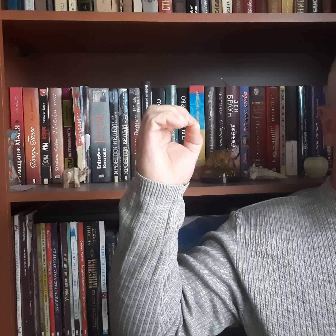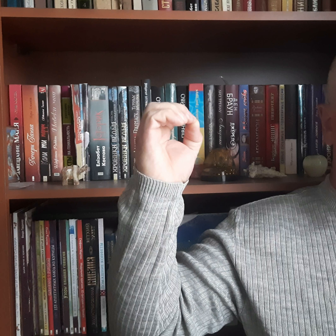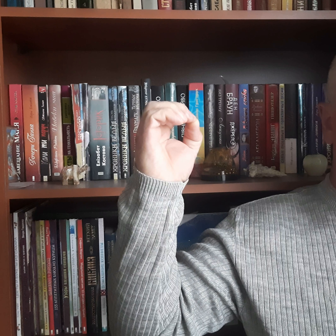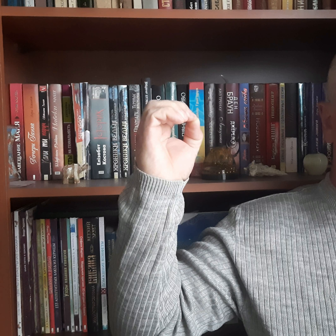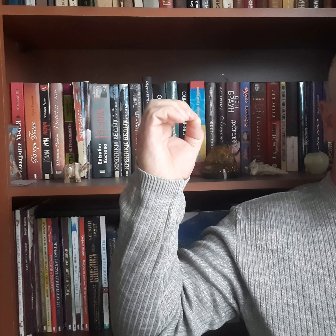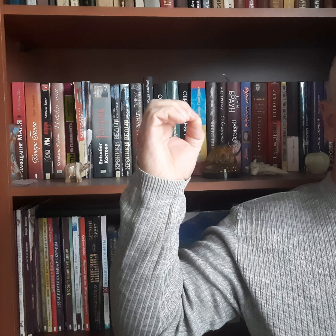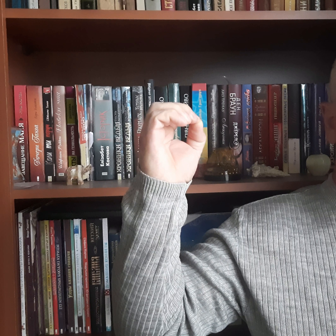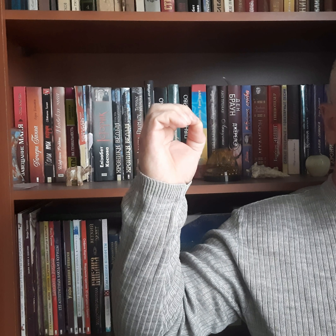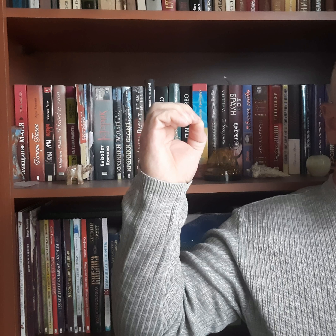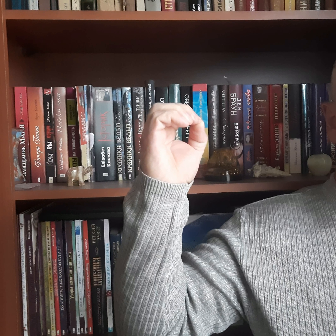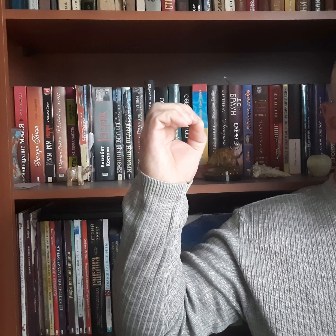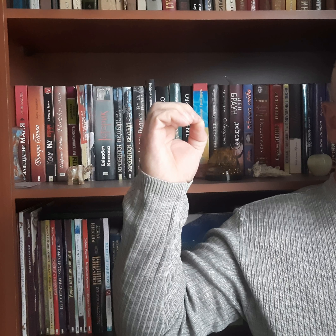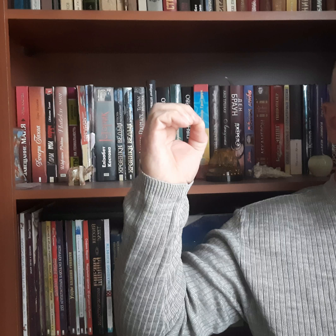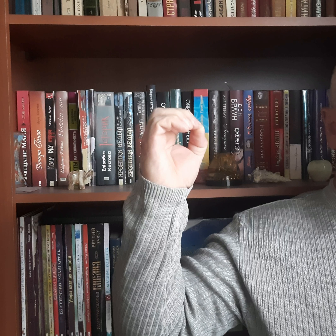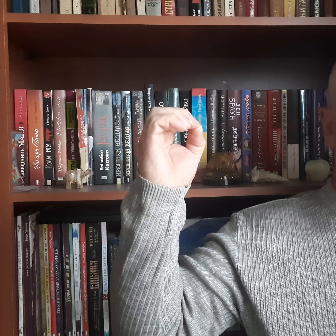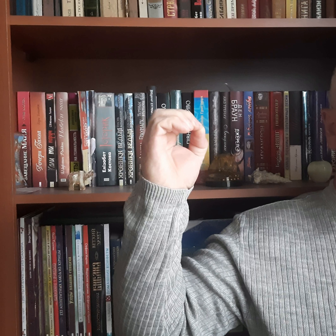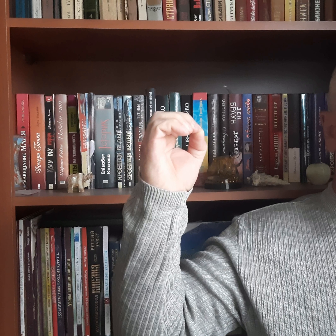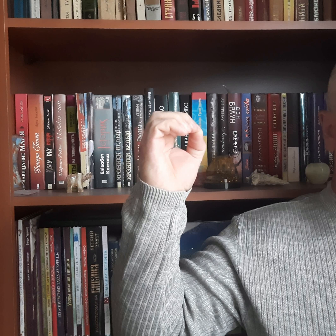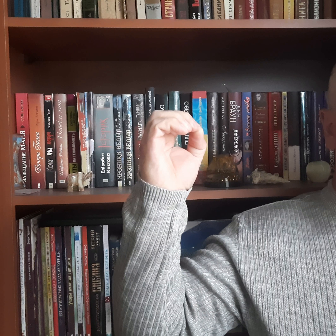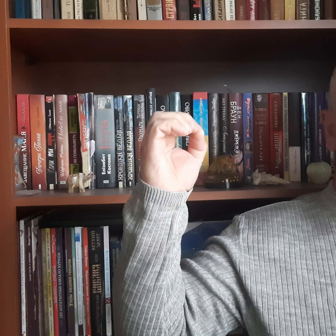Е